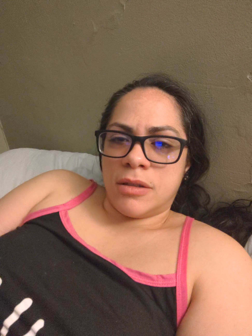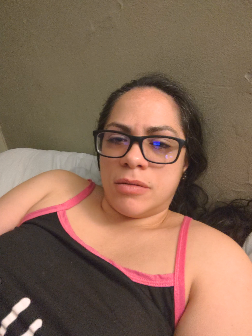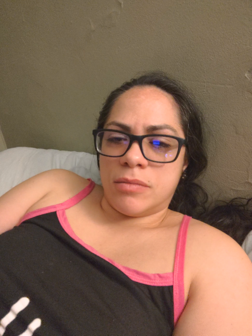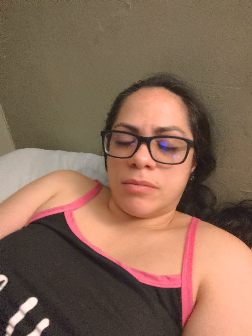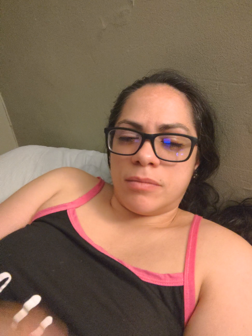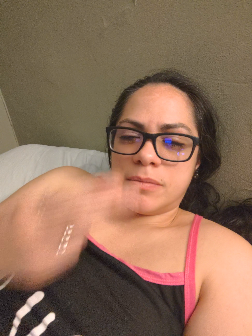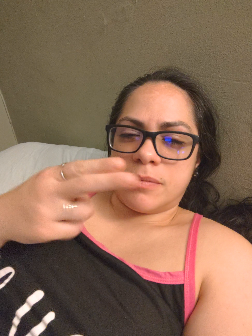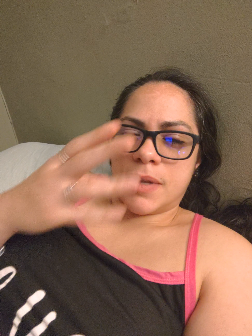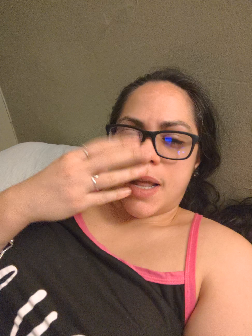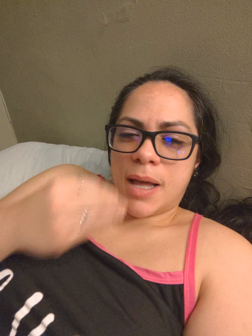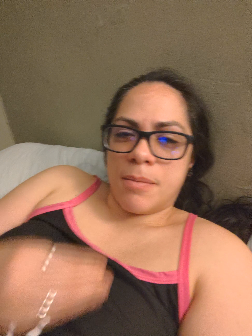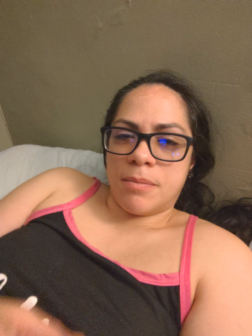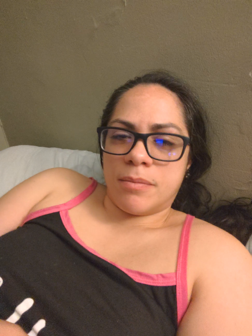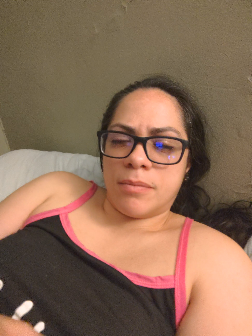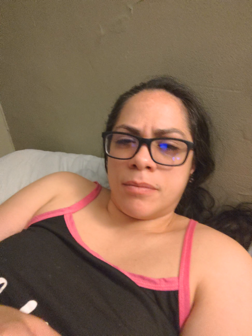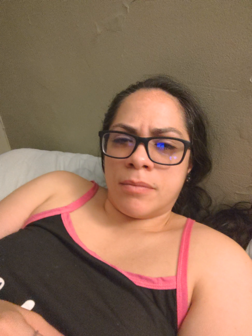nap